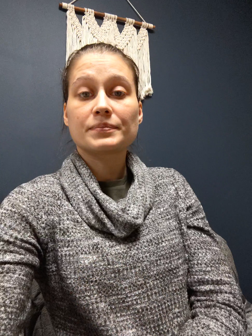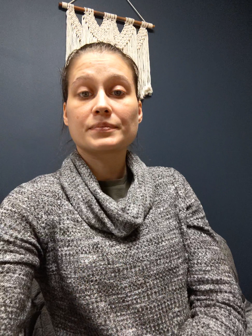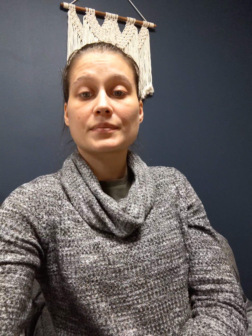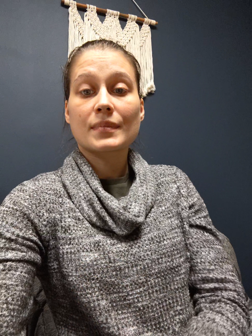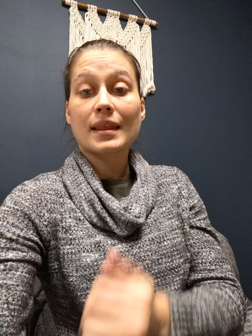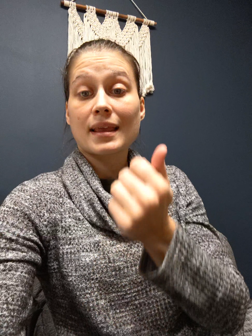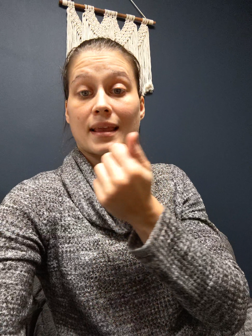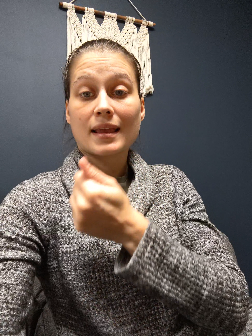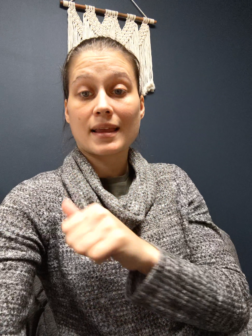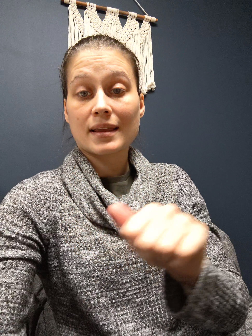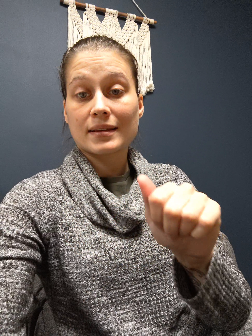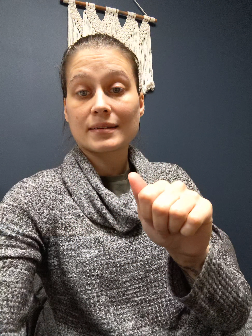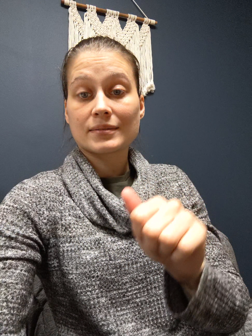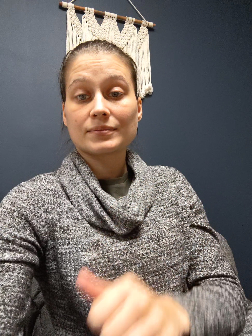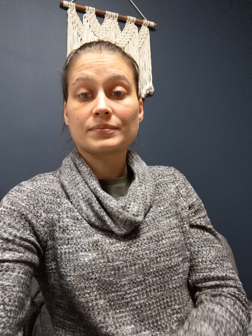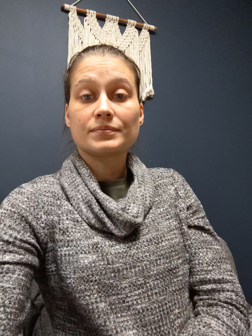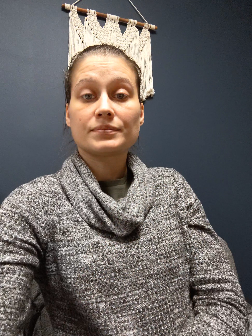any